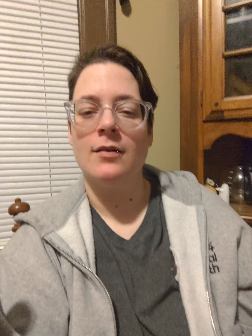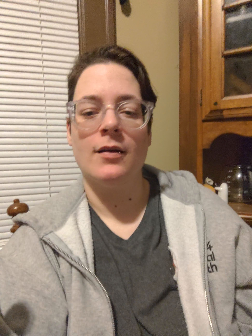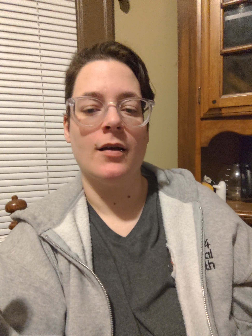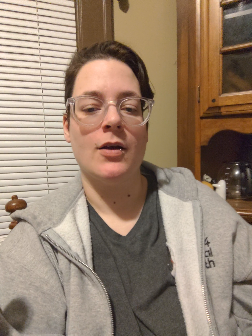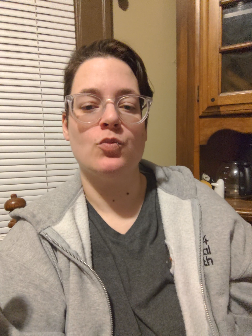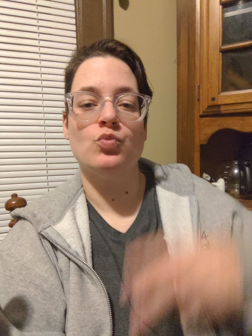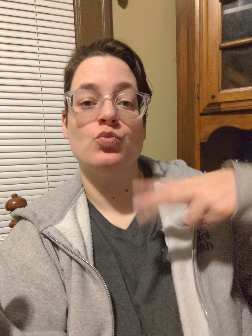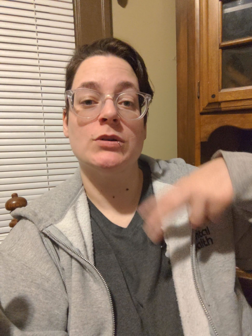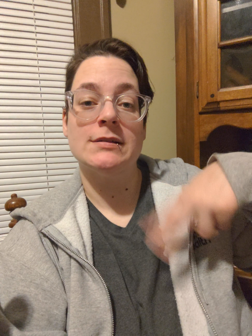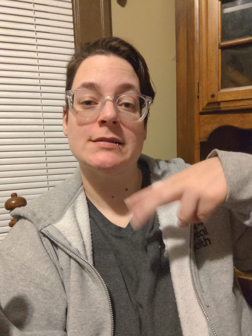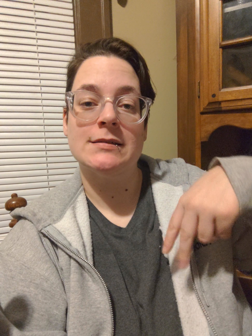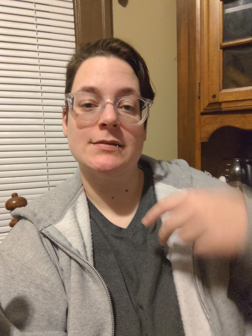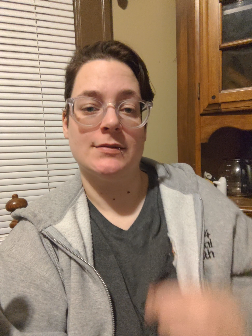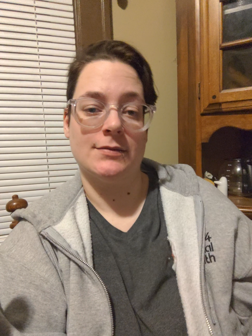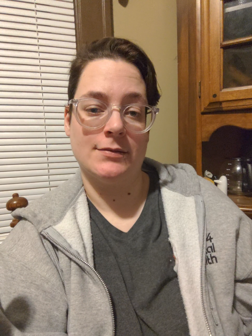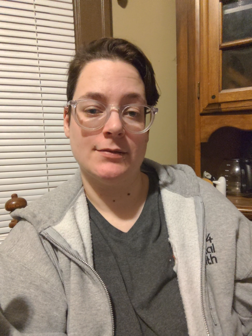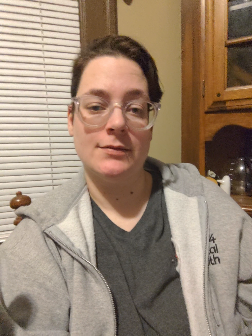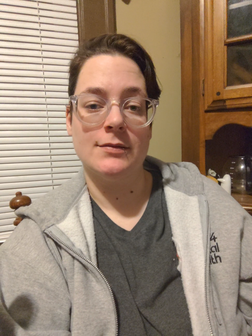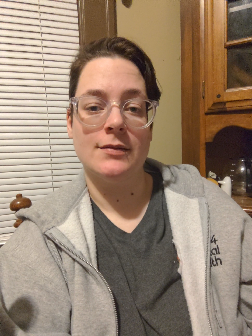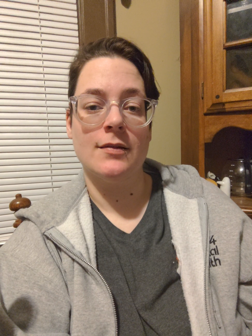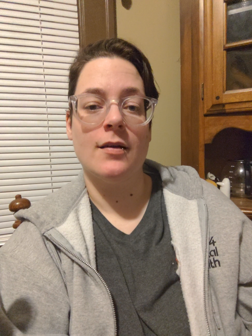read